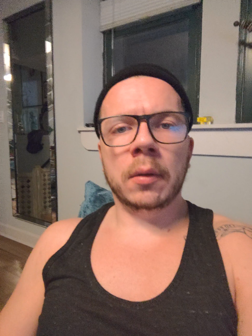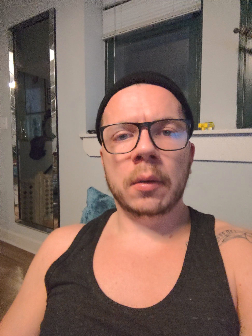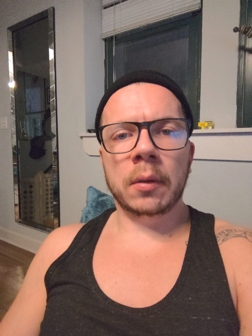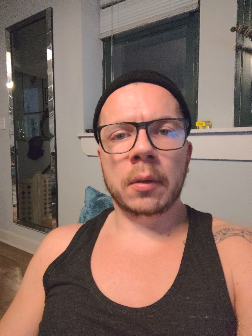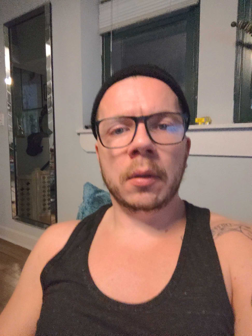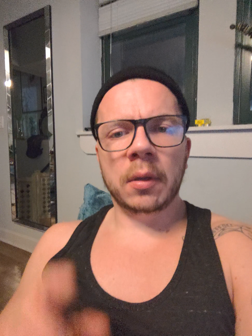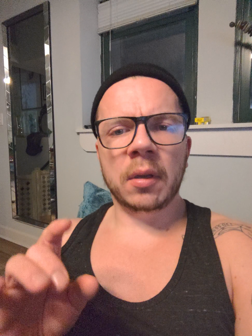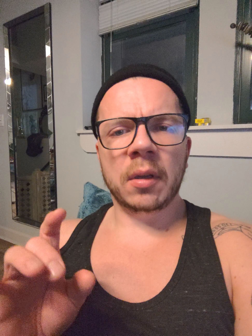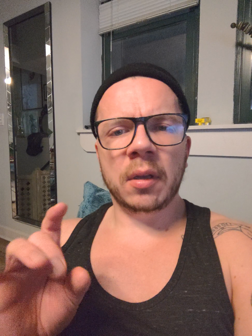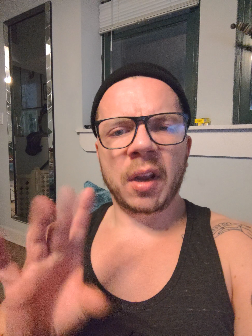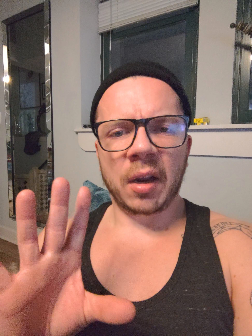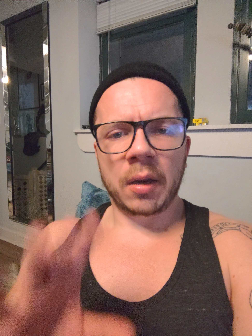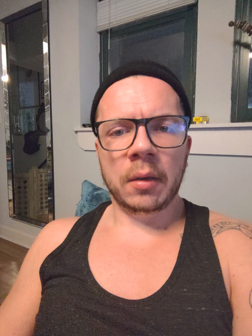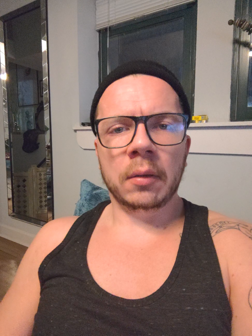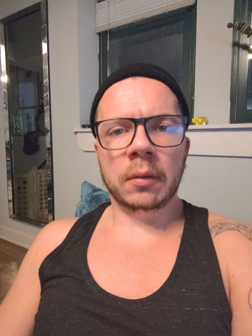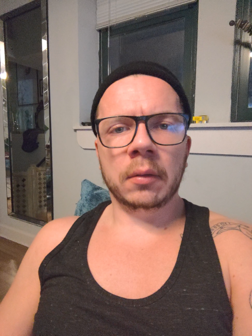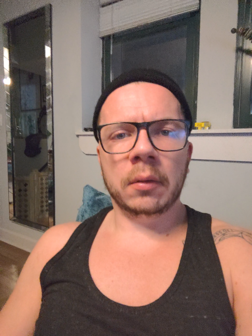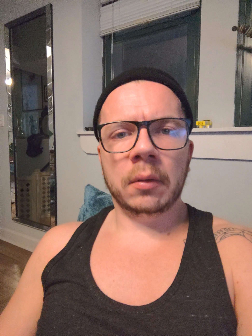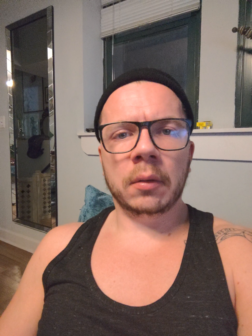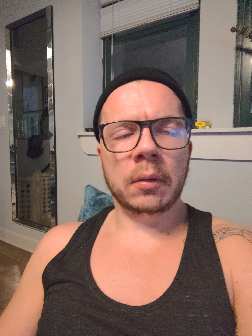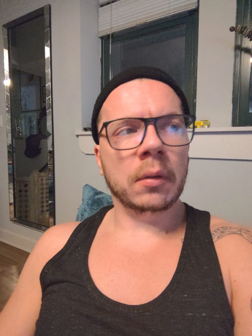yucky